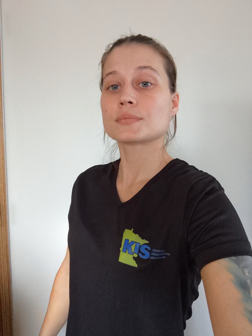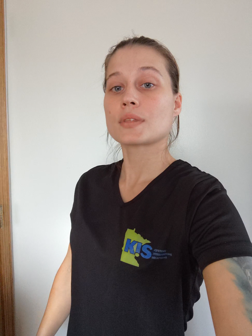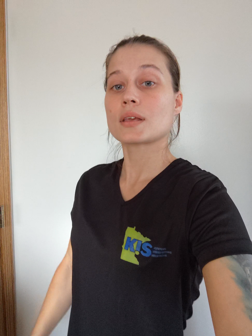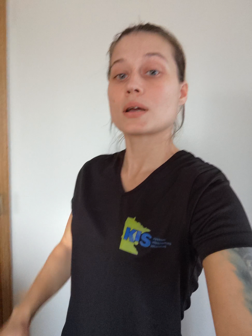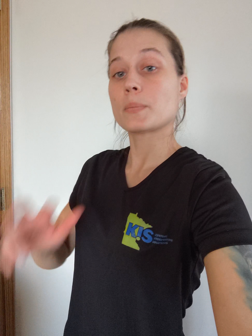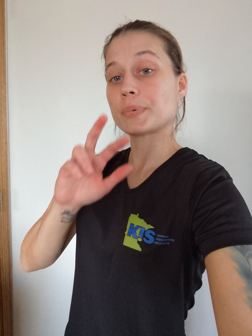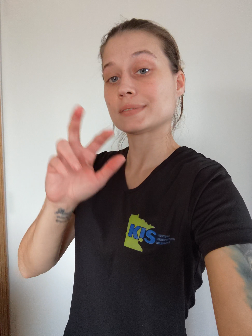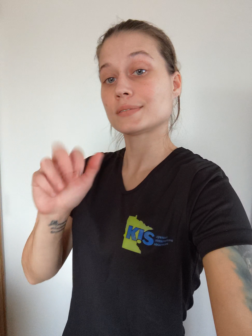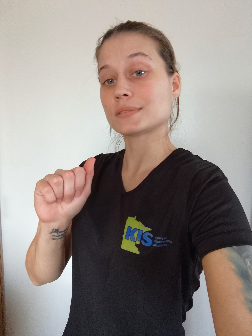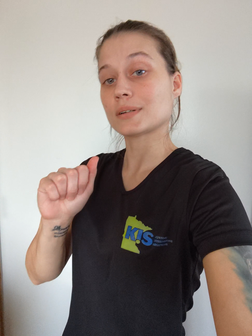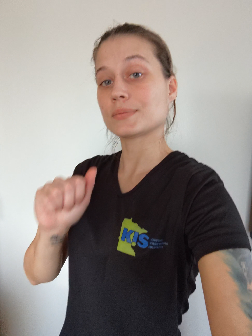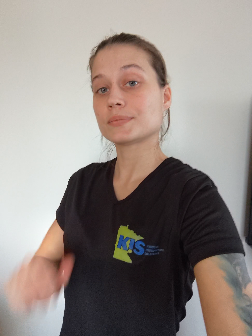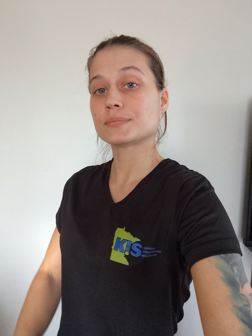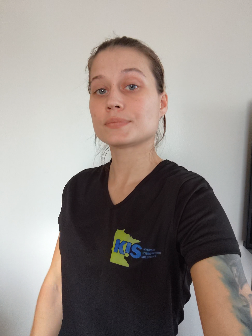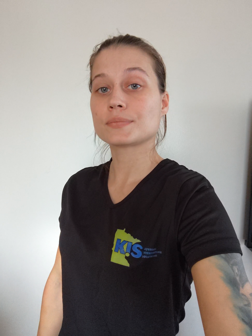pizza